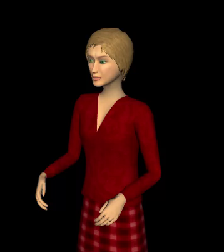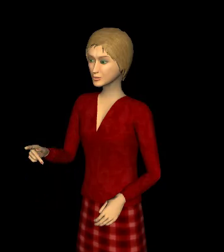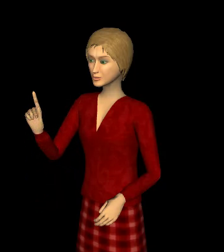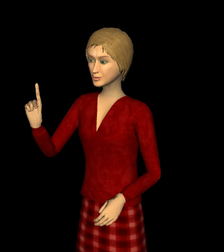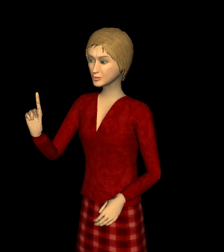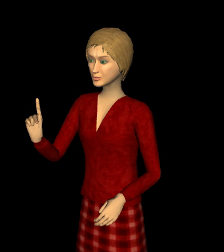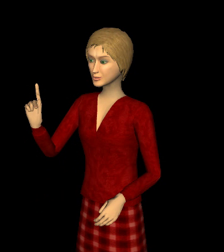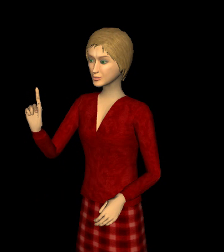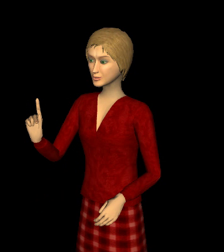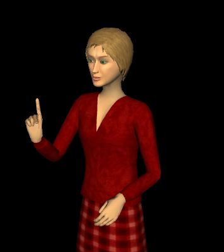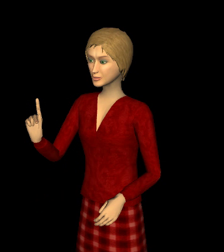كيلوجرامات